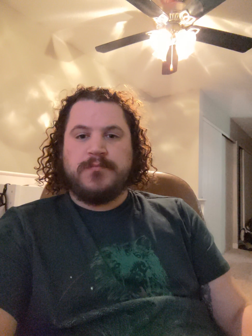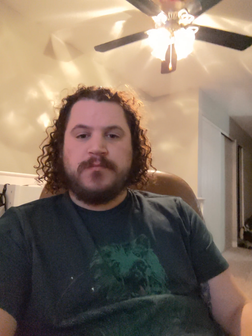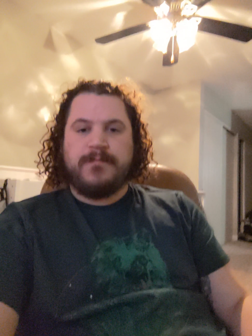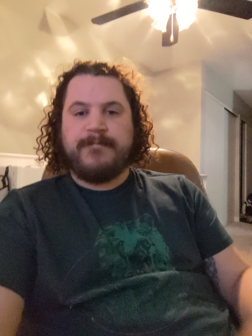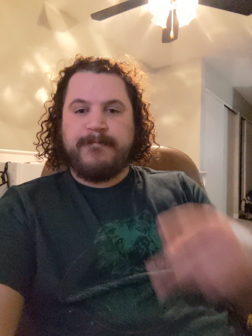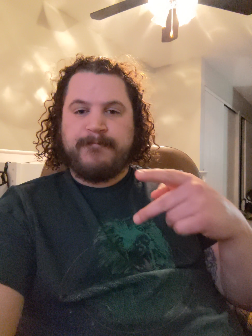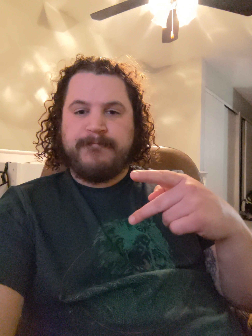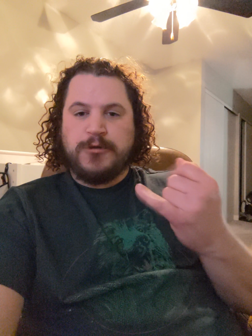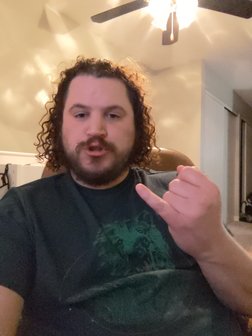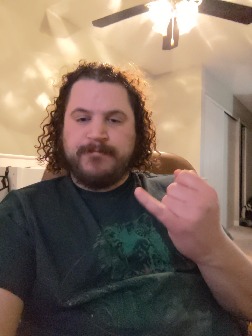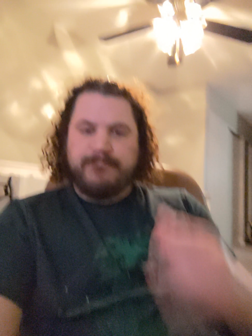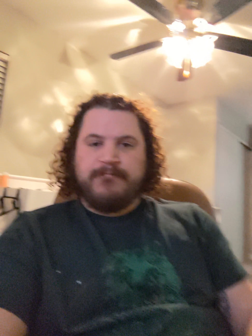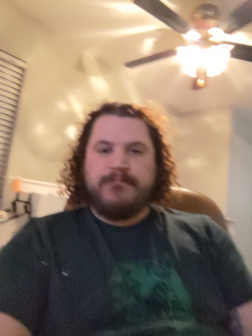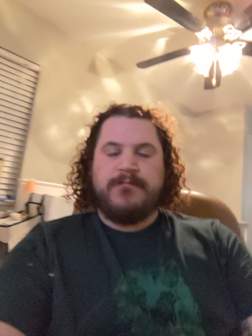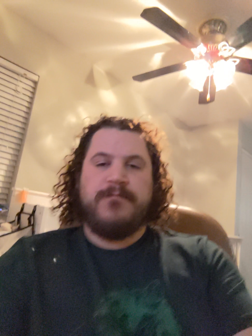pajamas